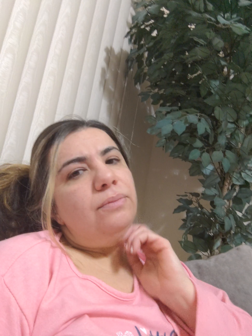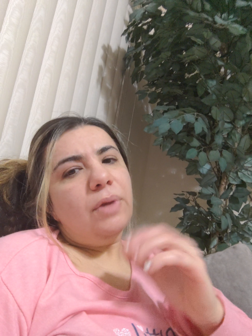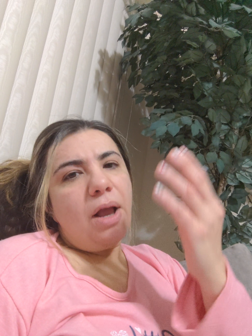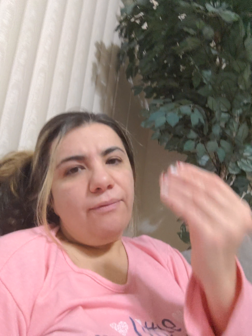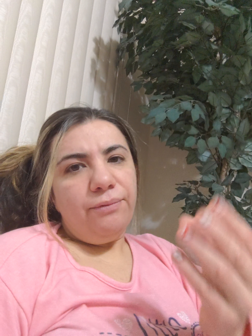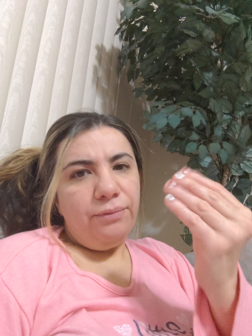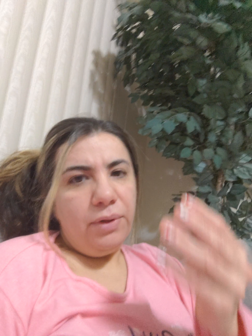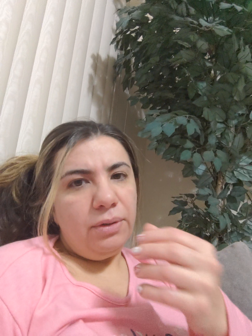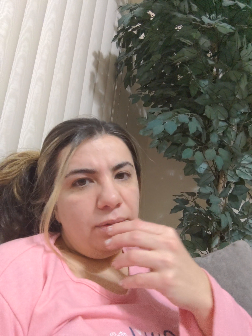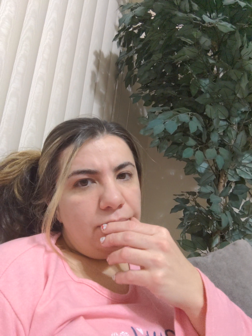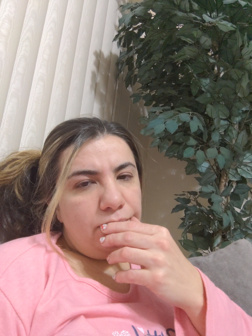wet